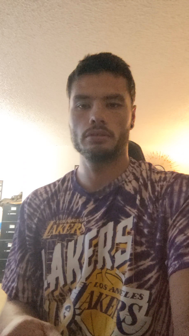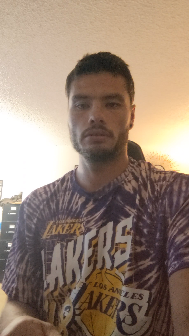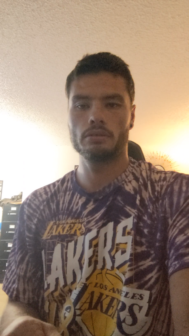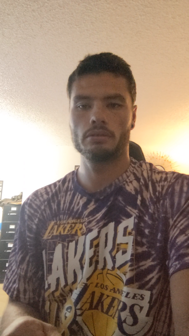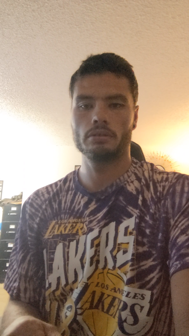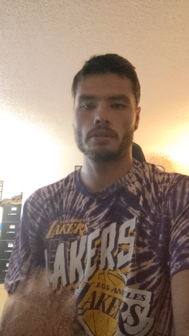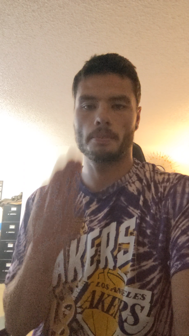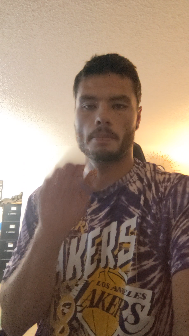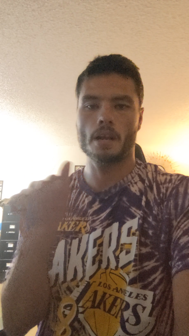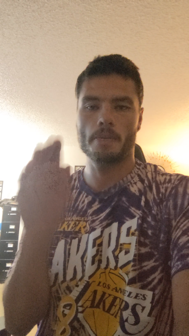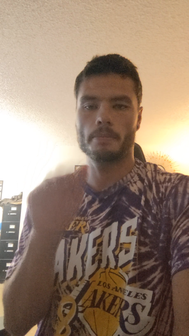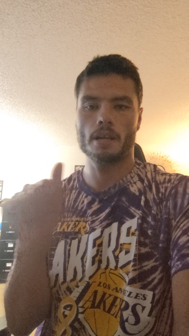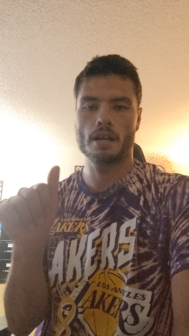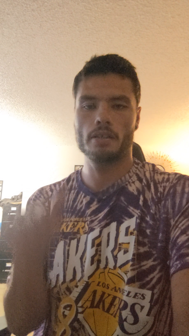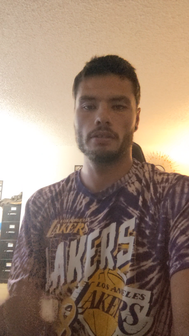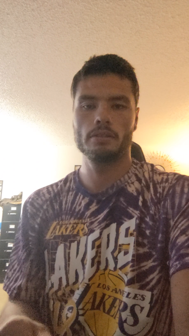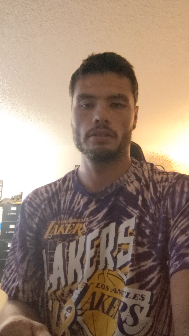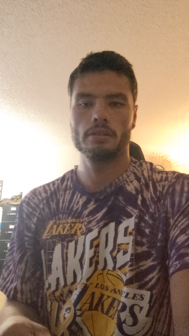baa baa